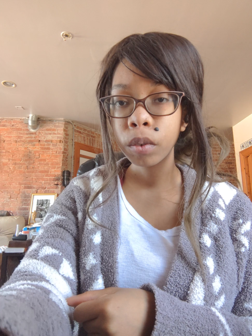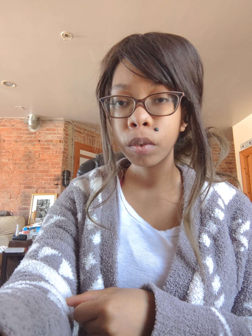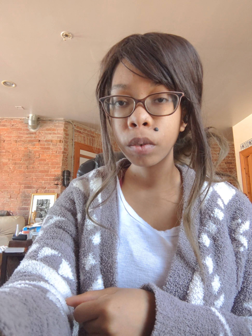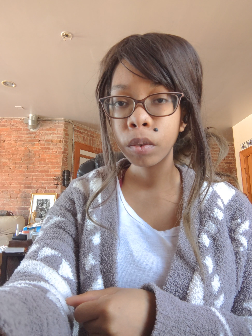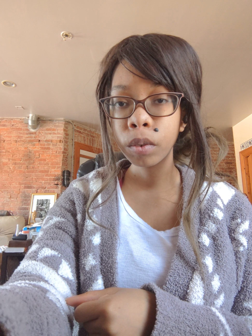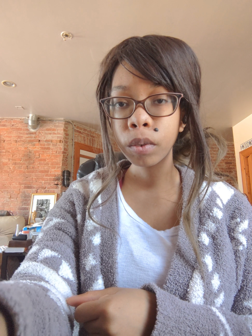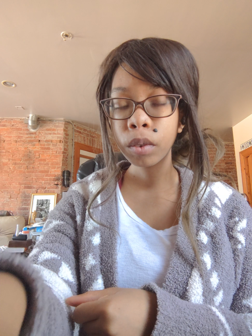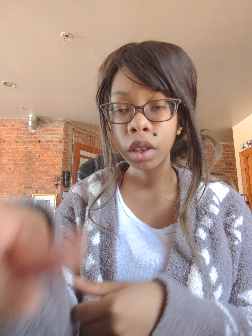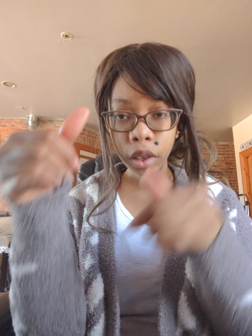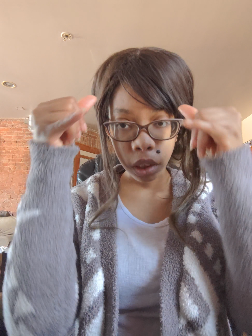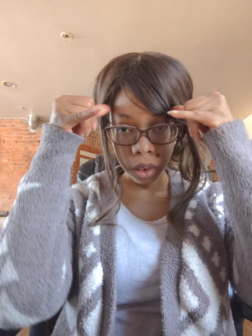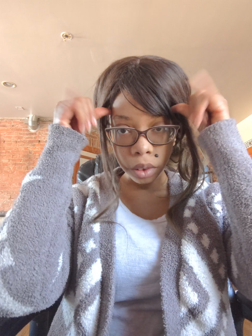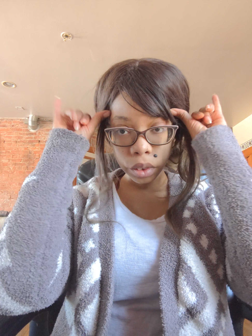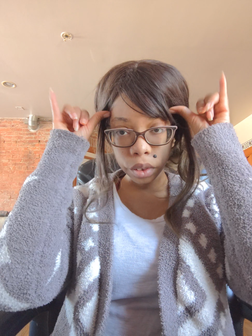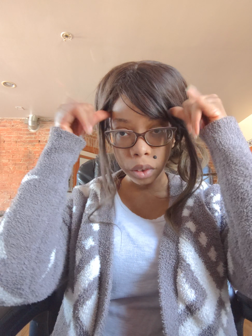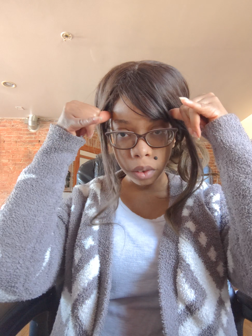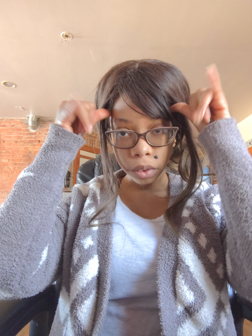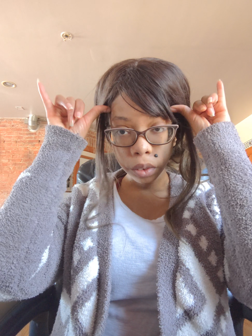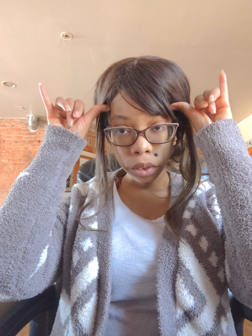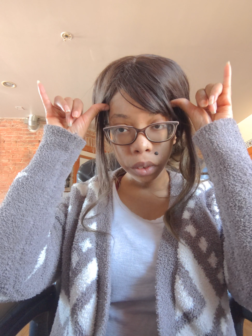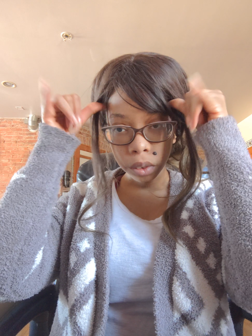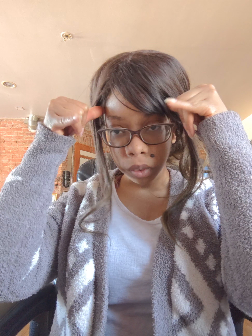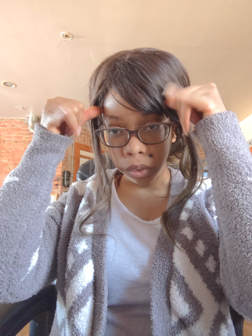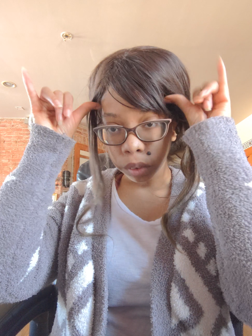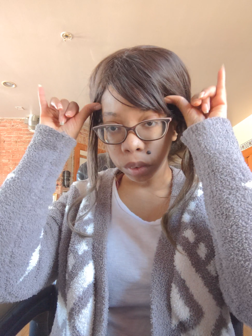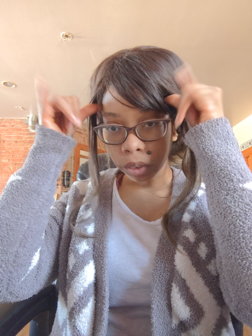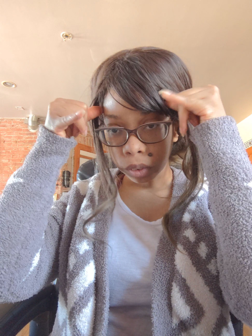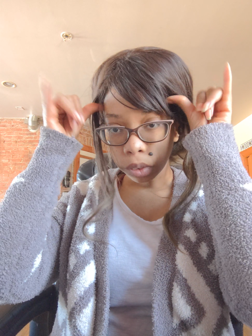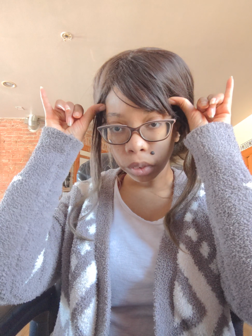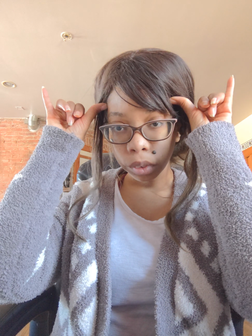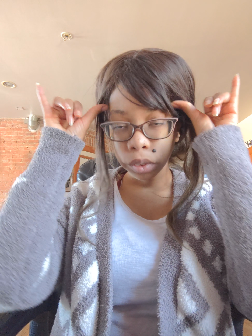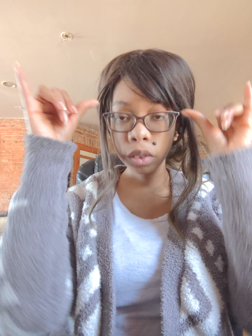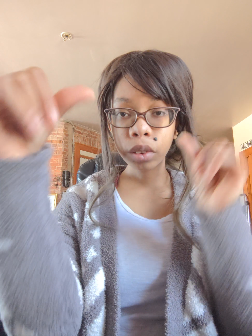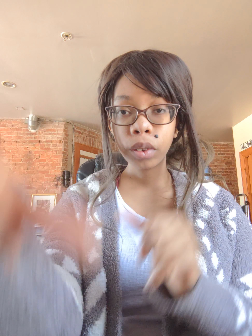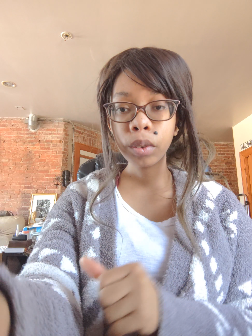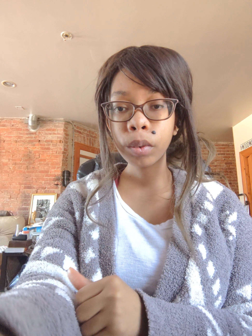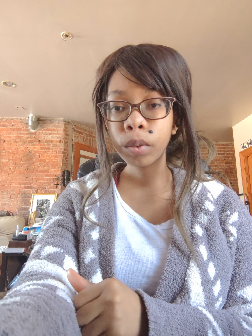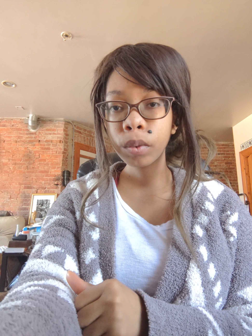cow